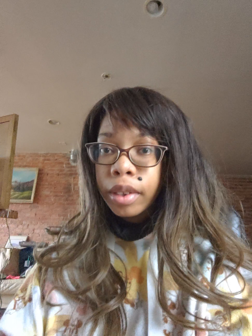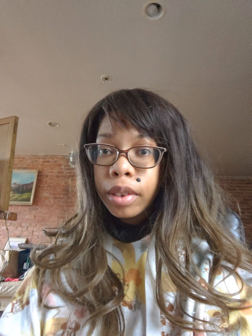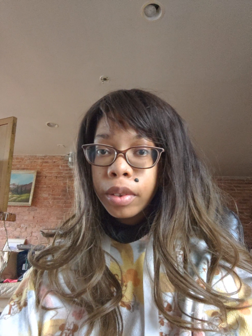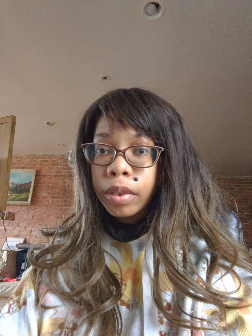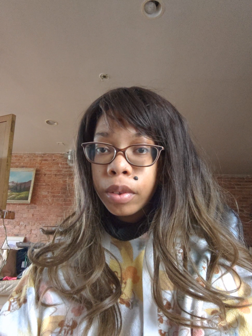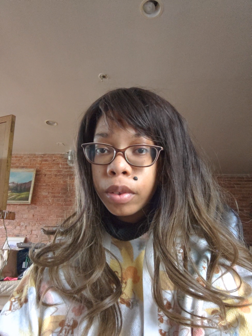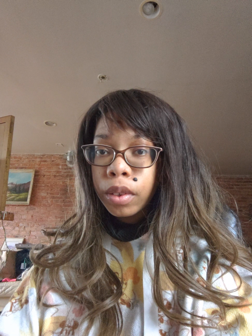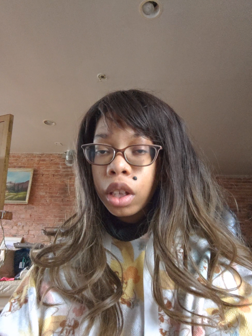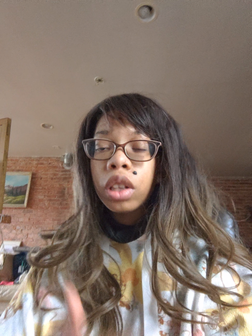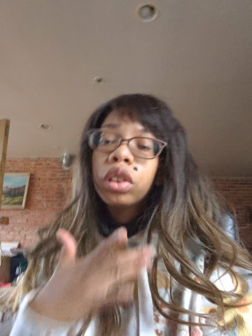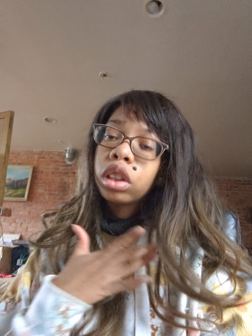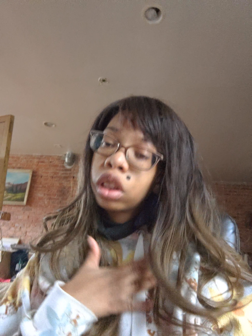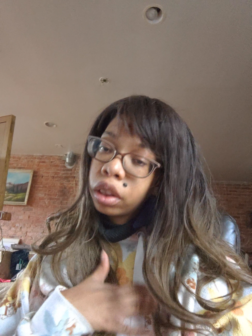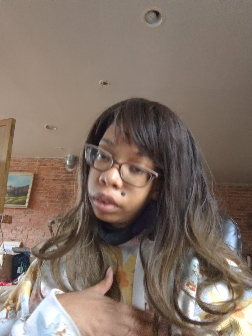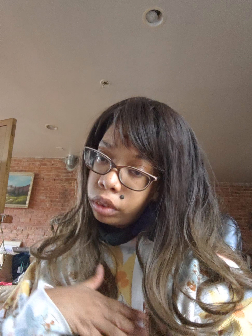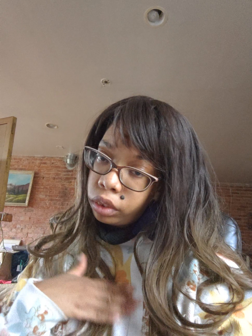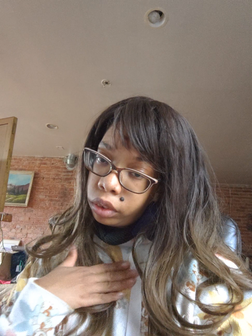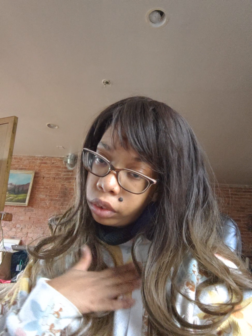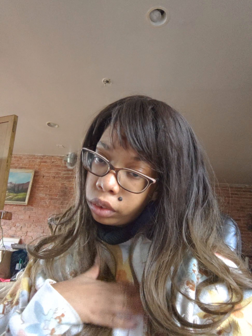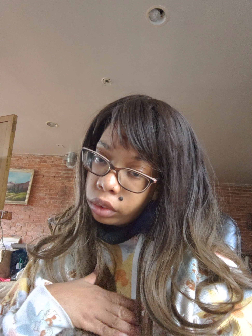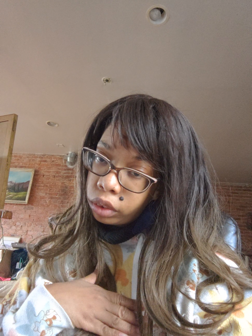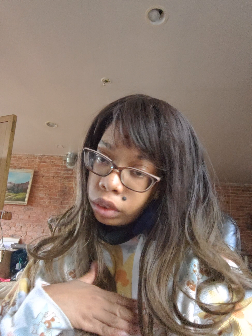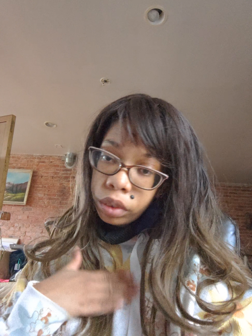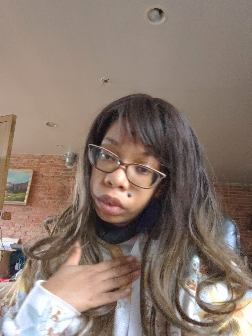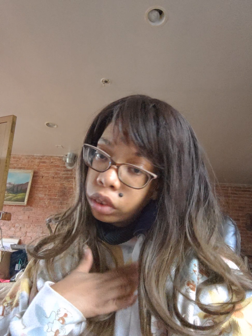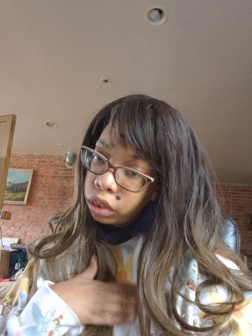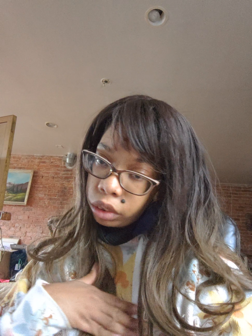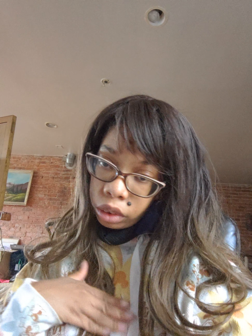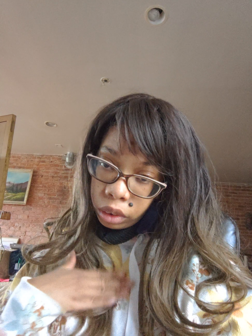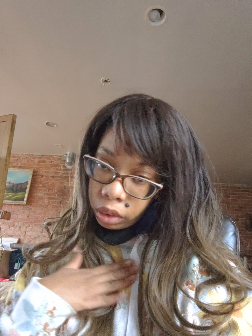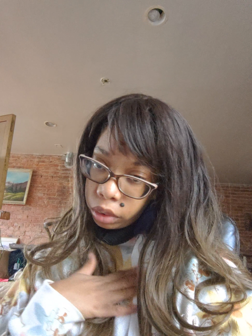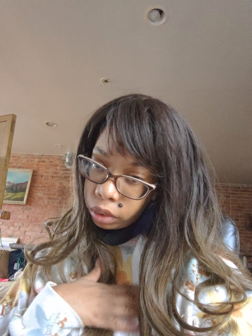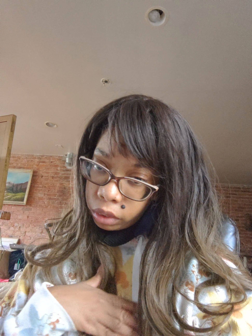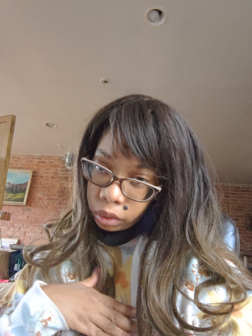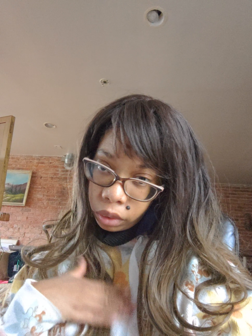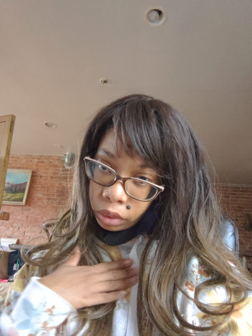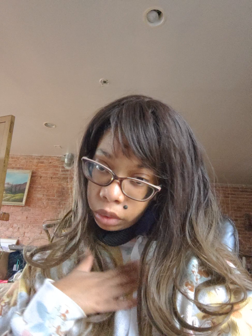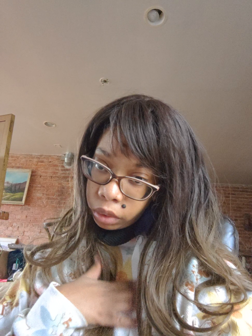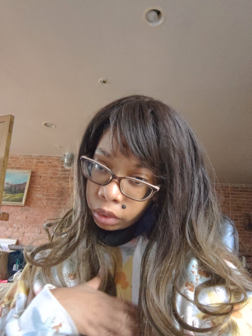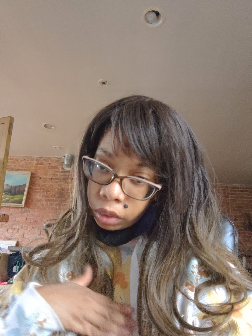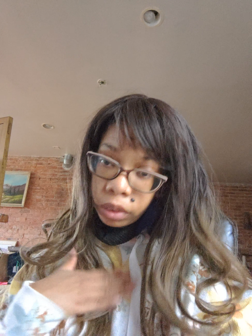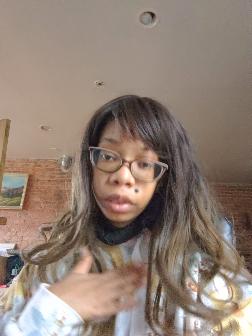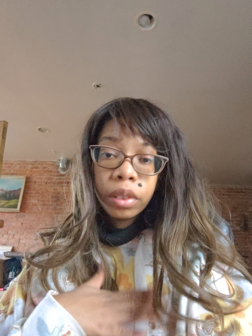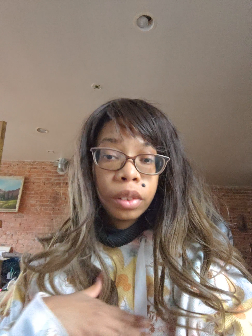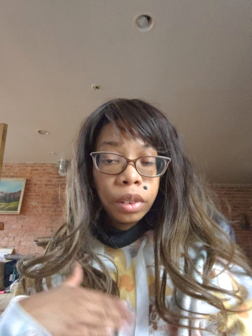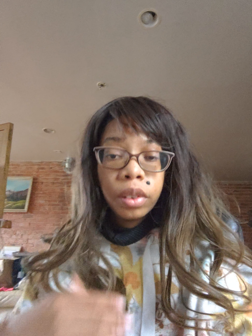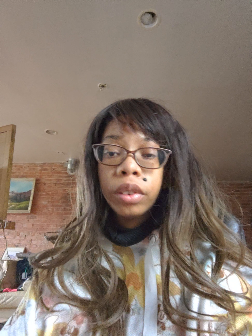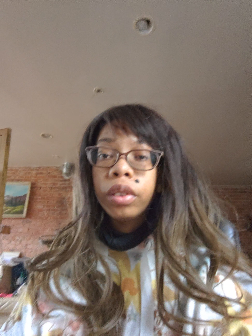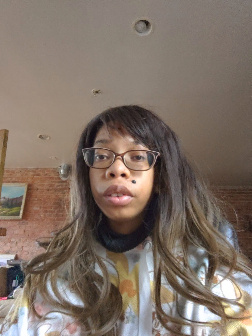please